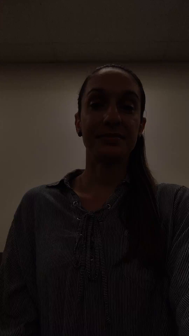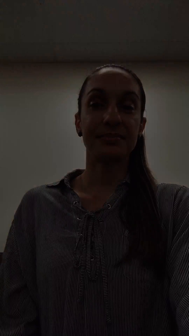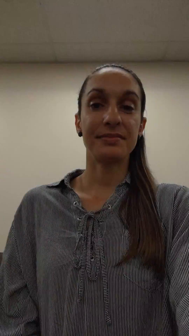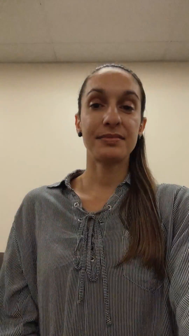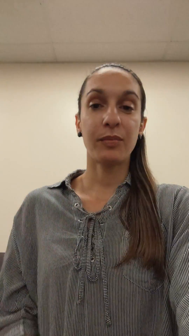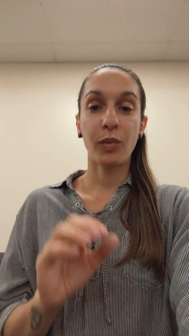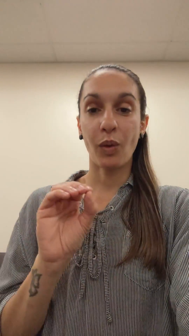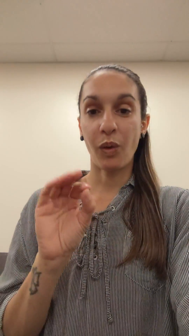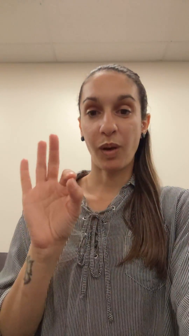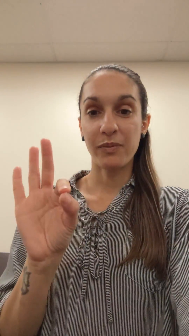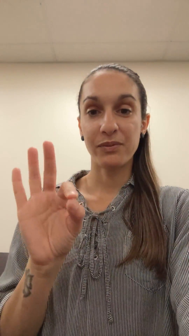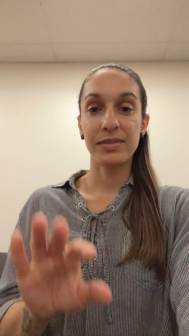of